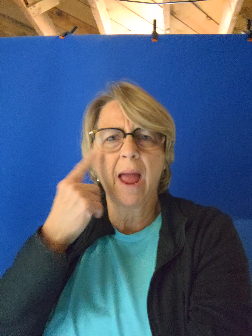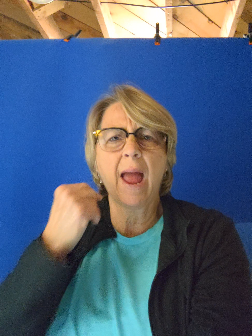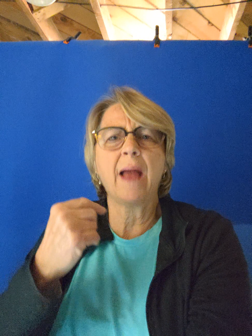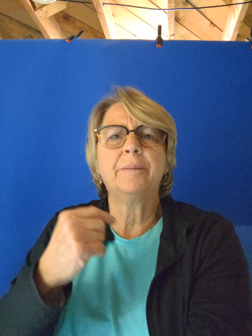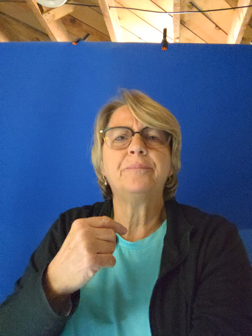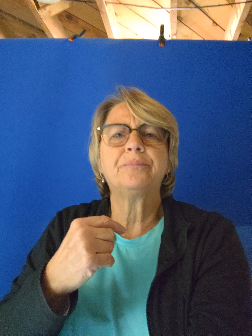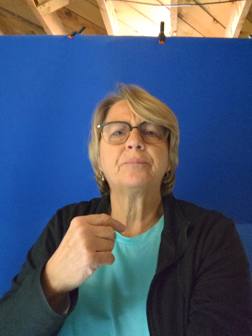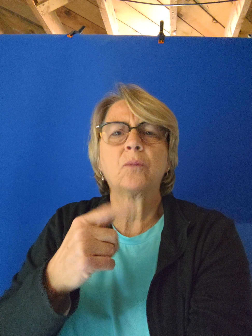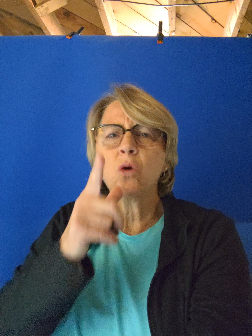cry